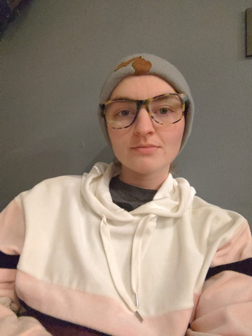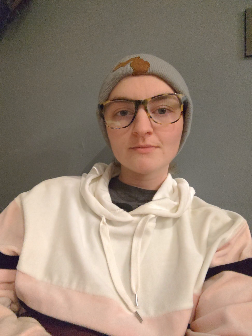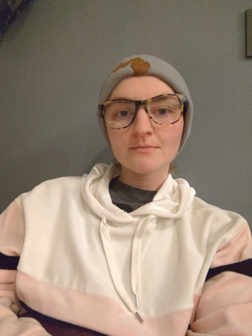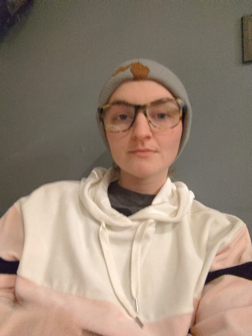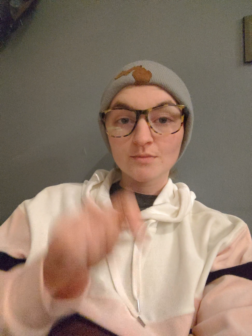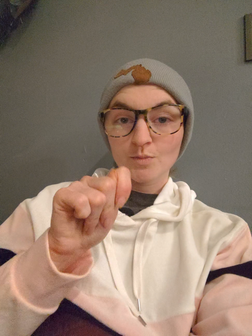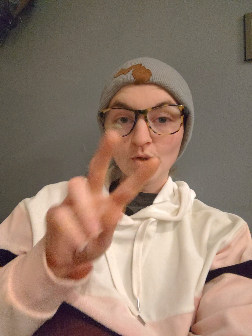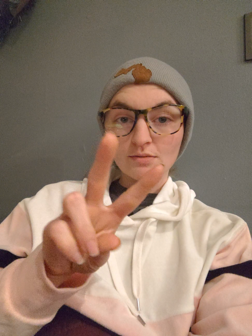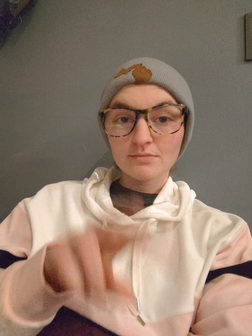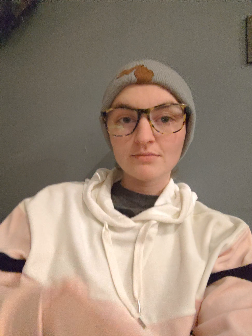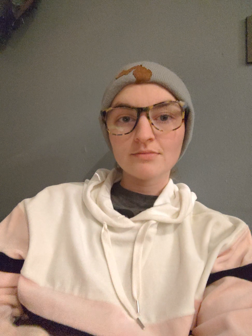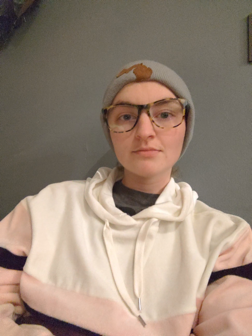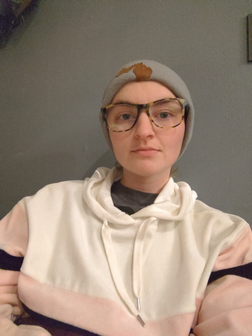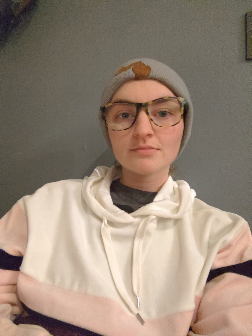TV